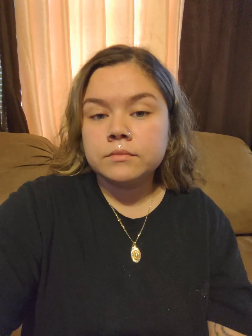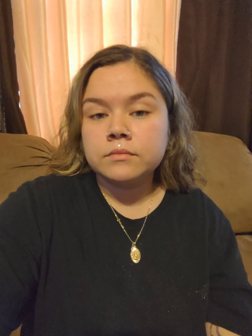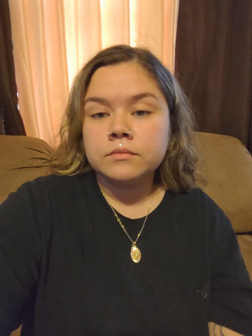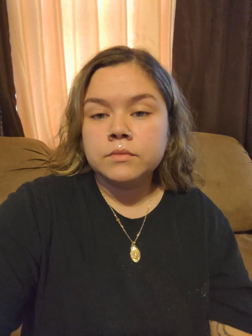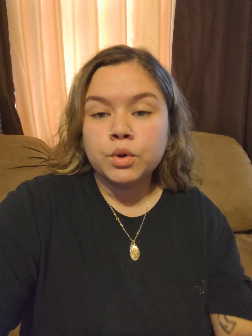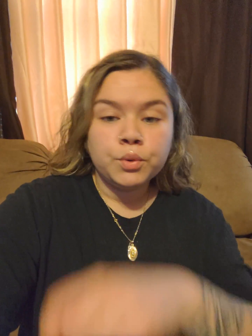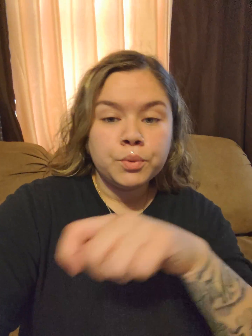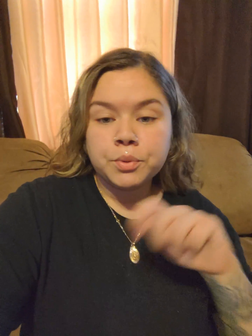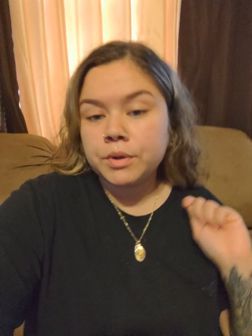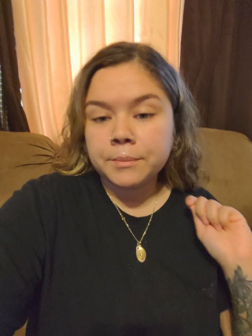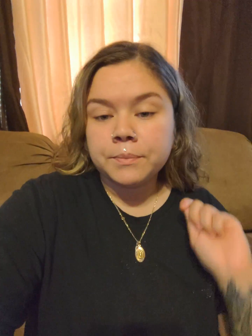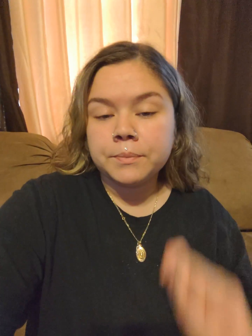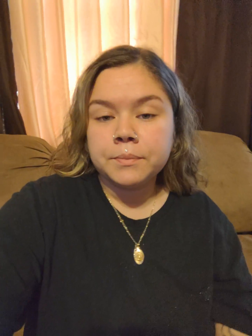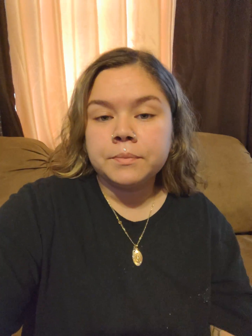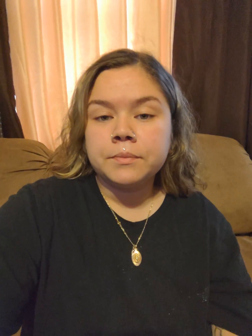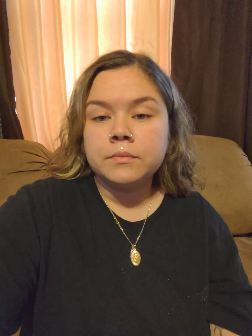rip